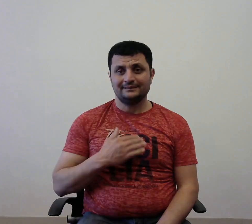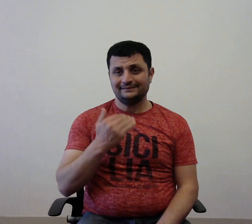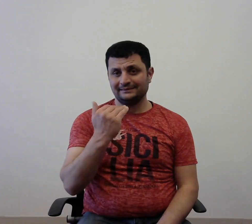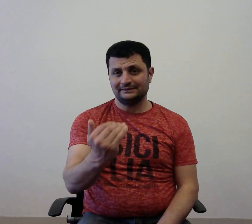siz